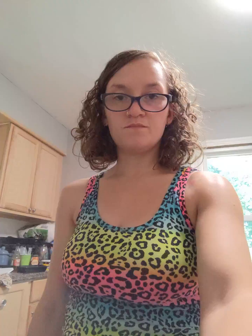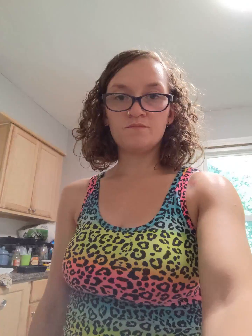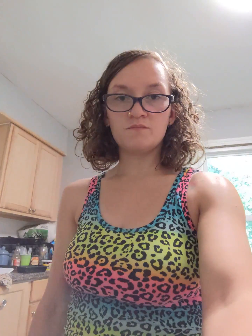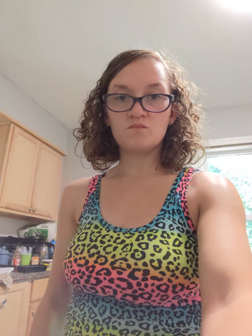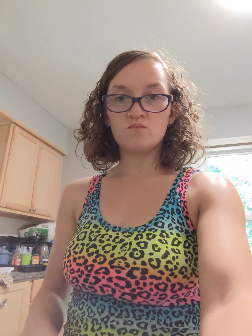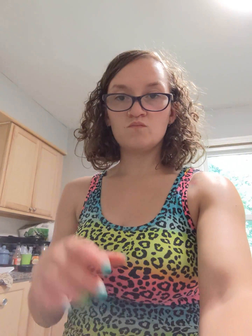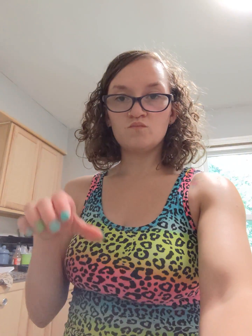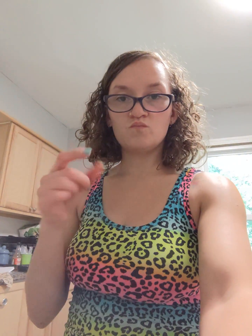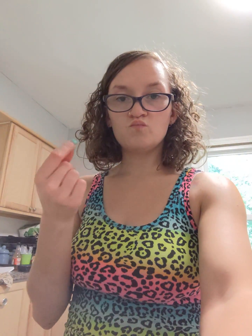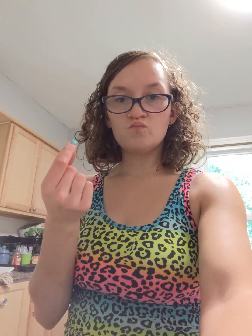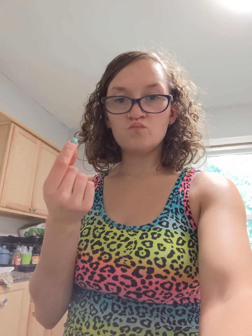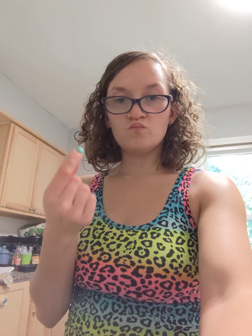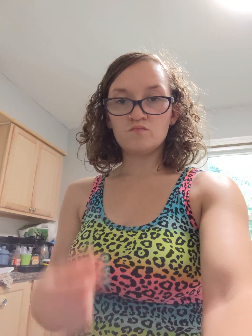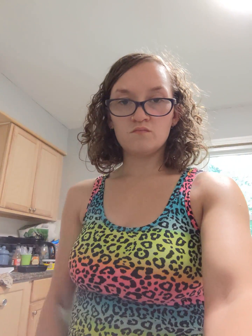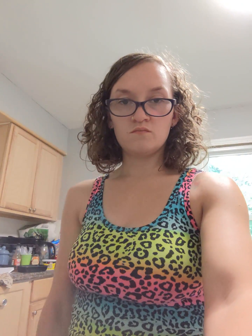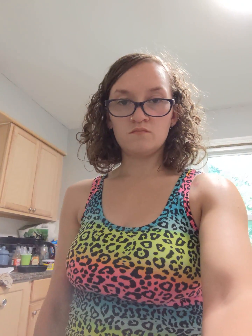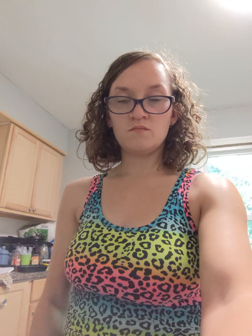do